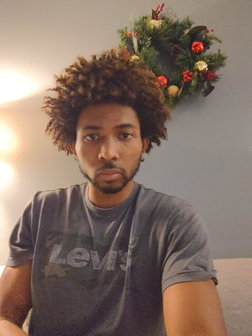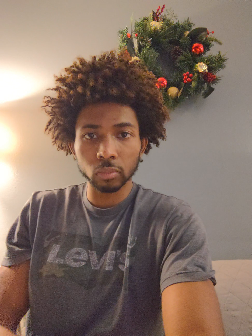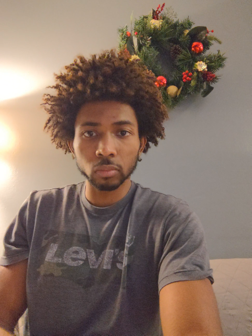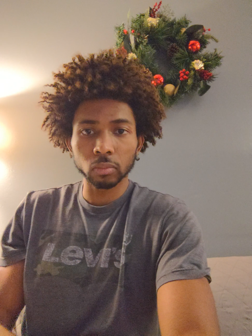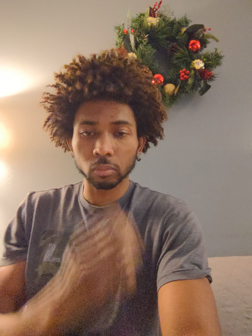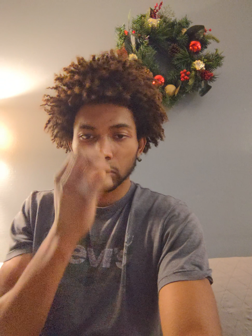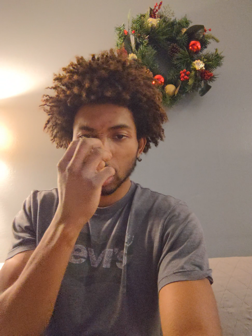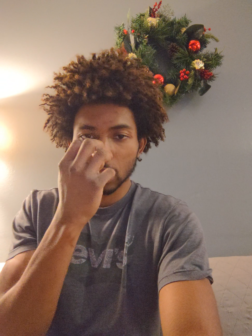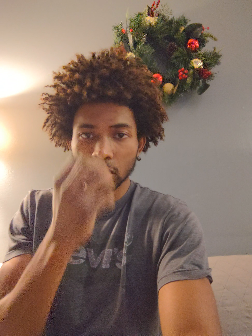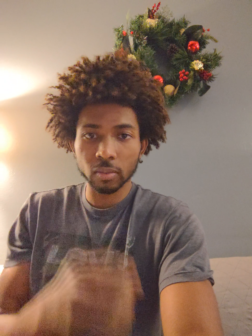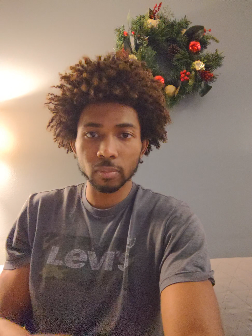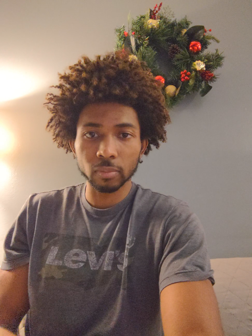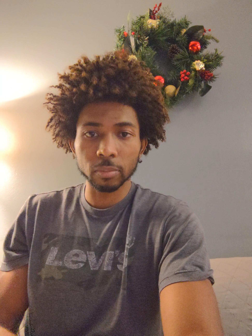clown